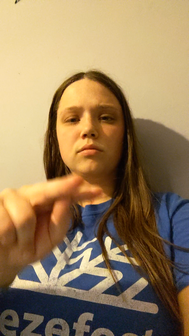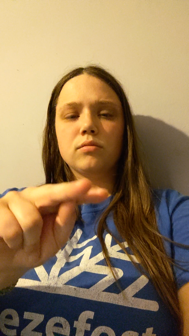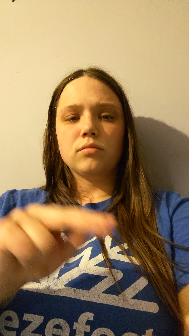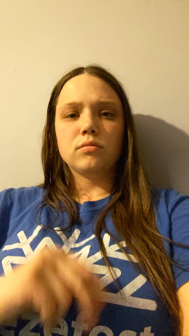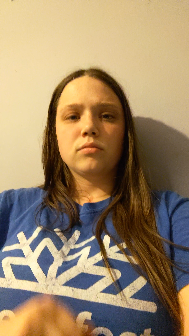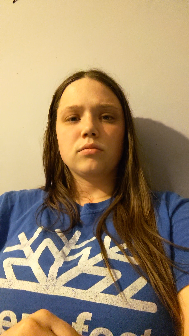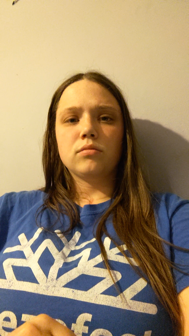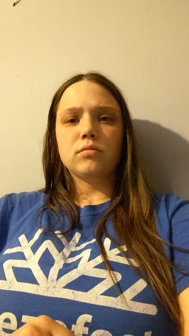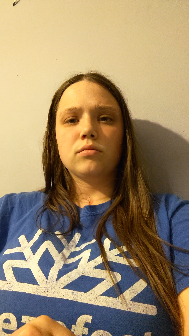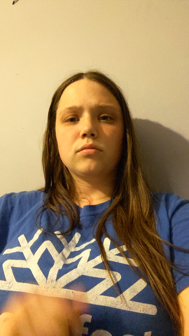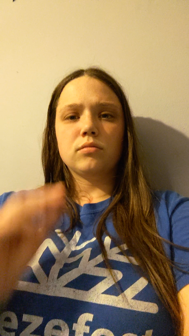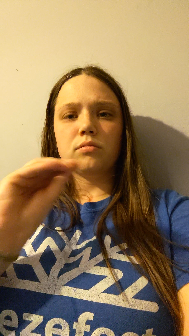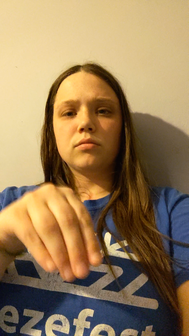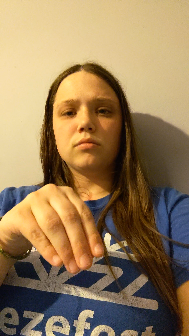put